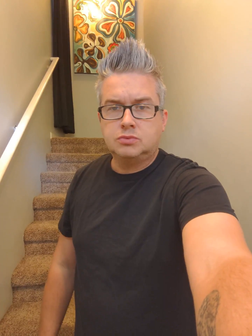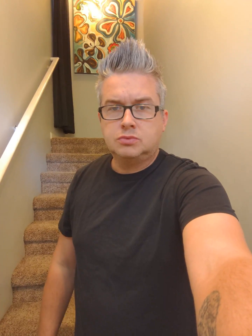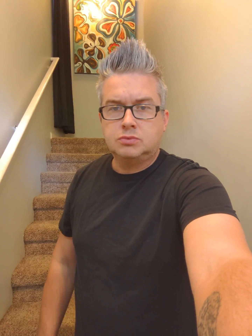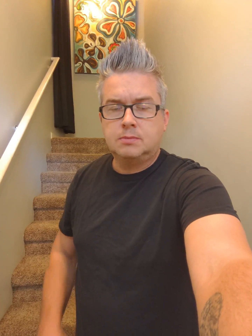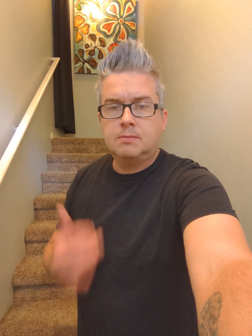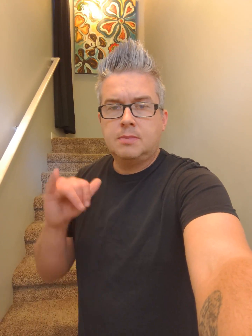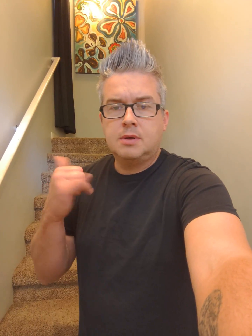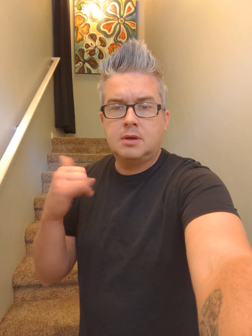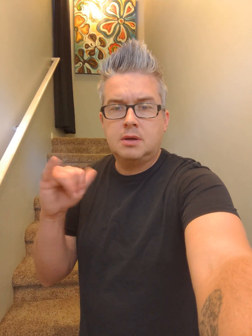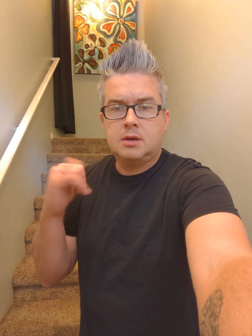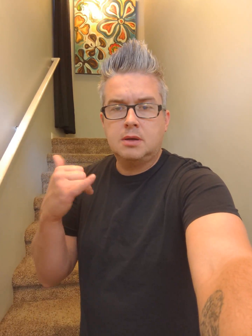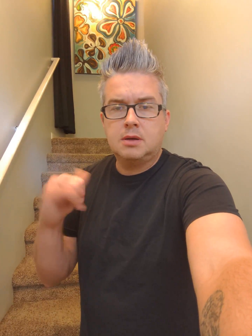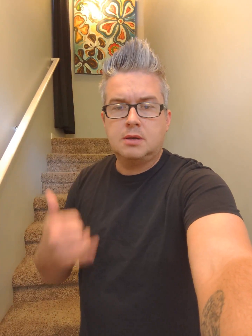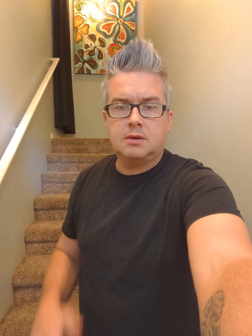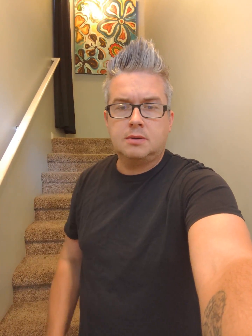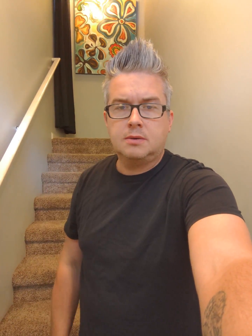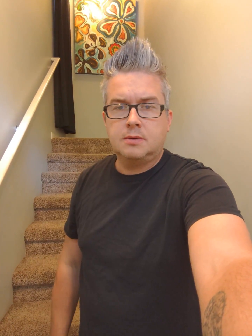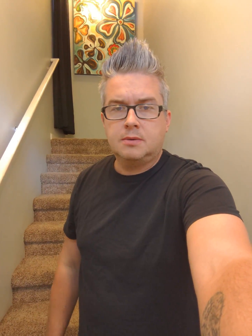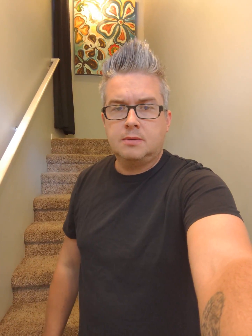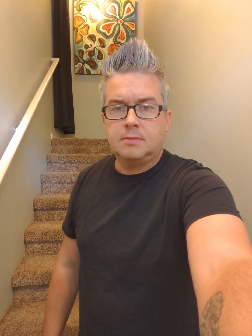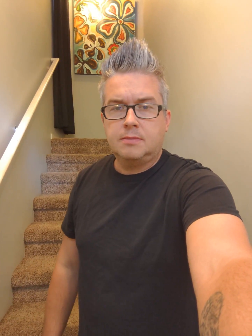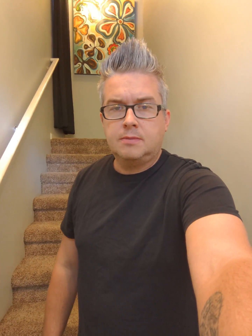party